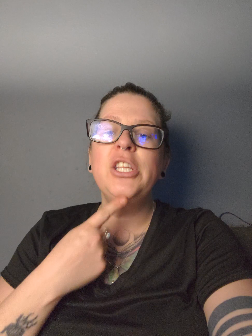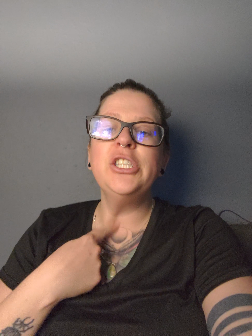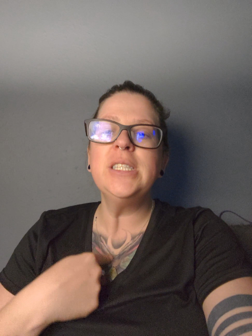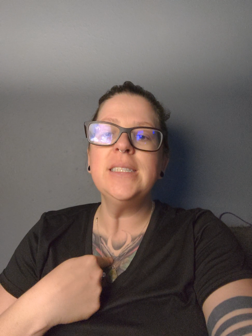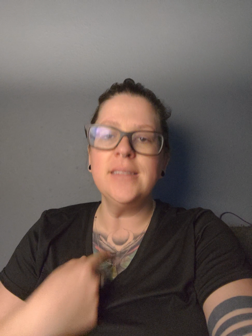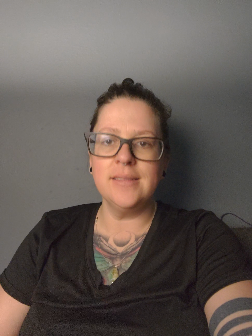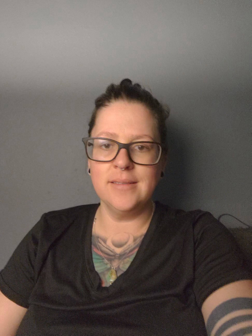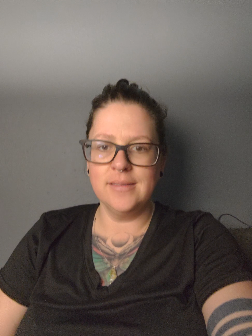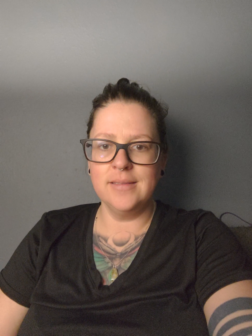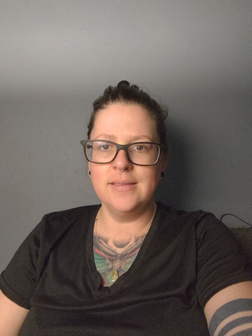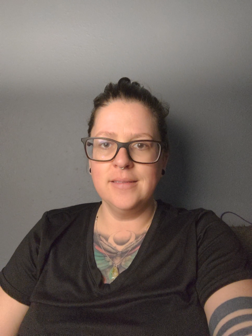thirsty